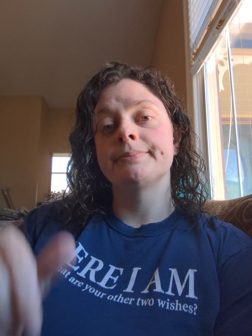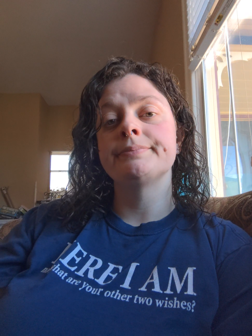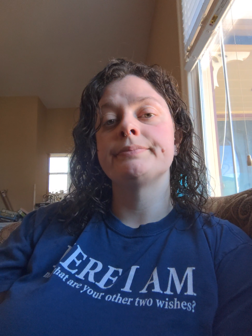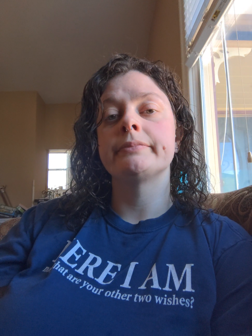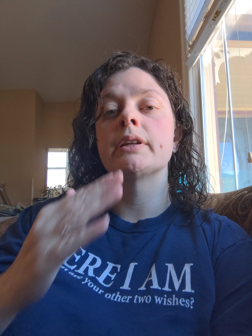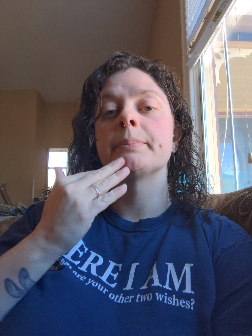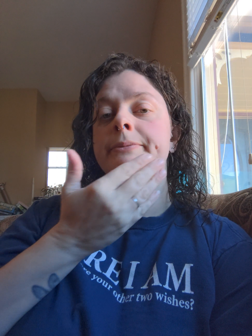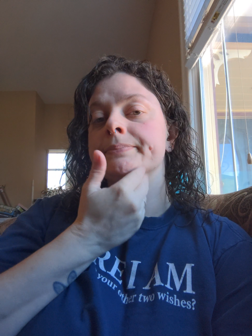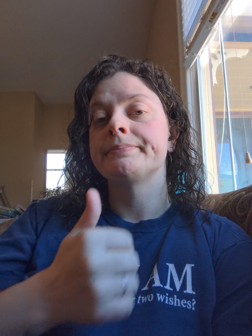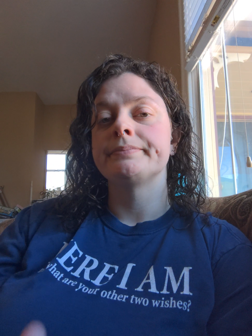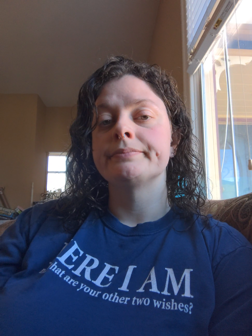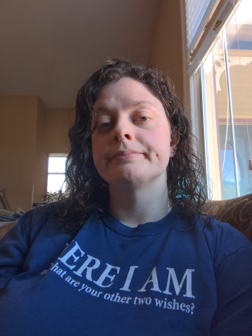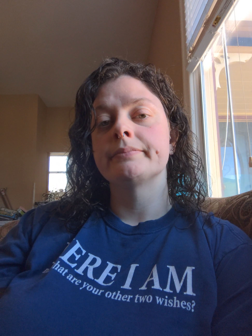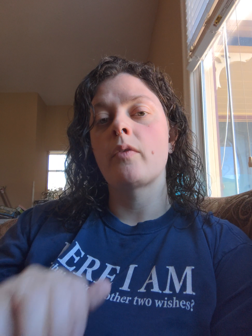napkin